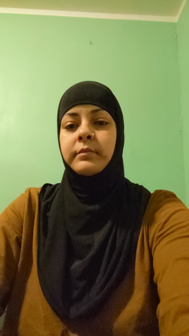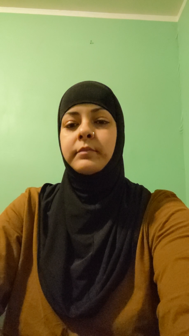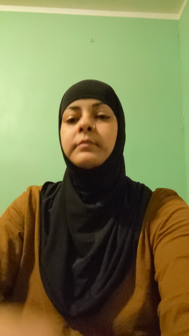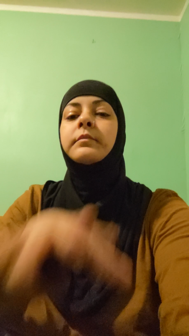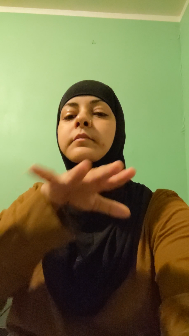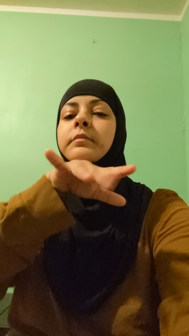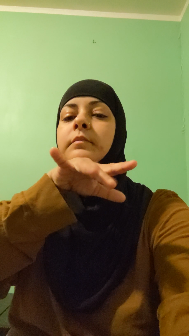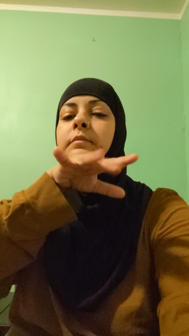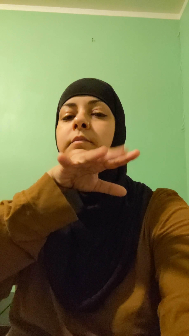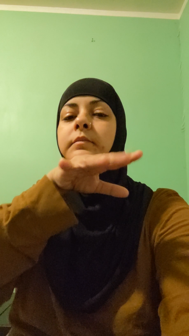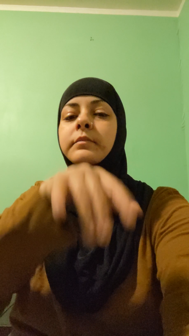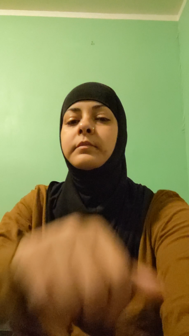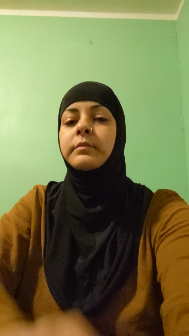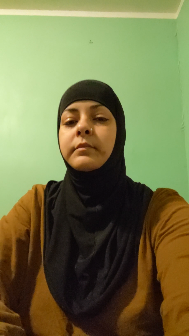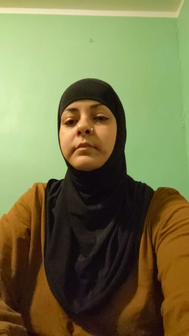naughty